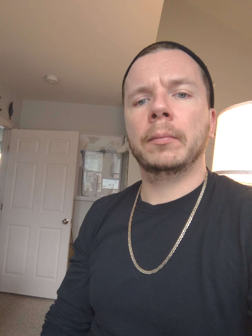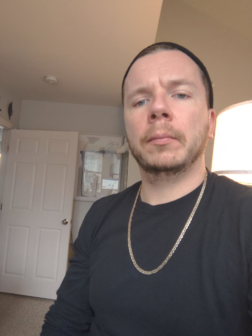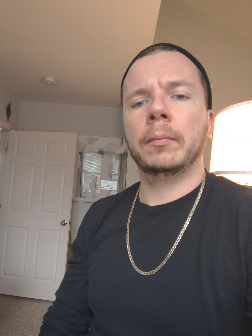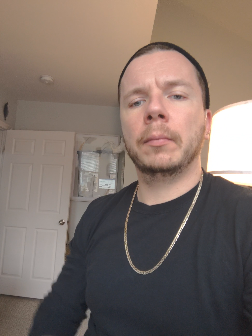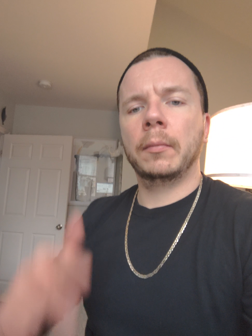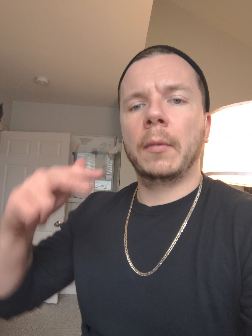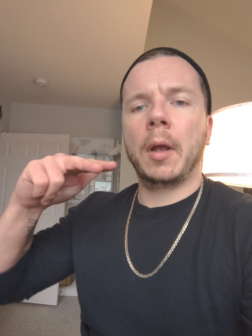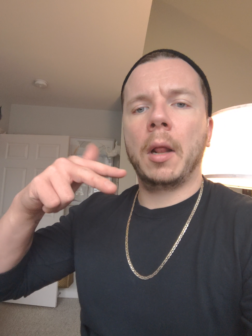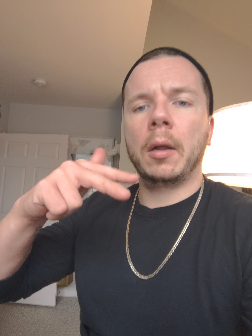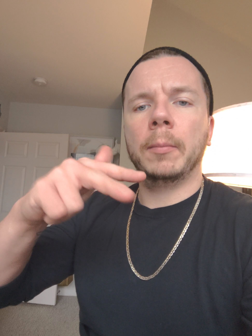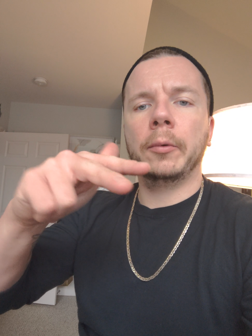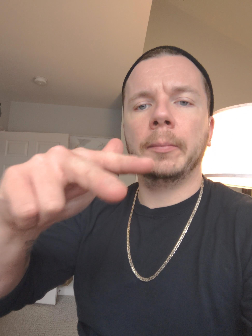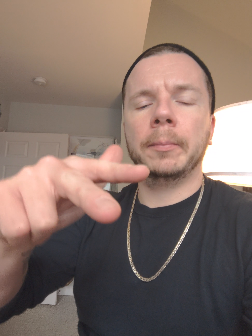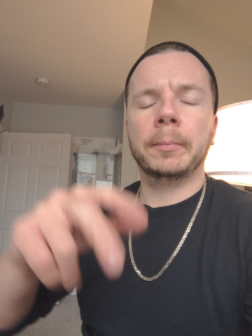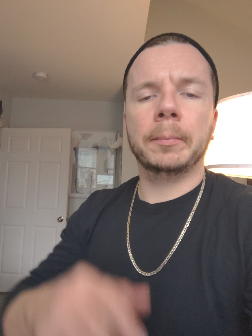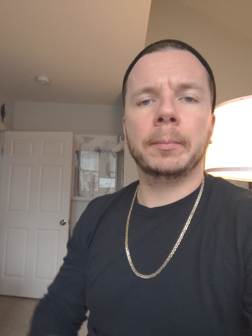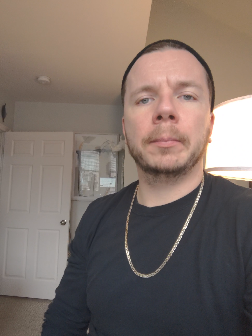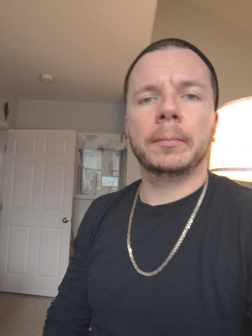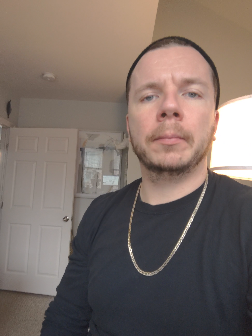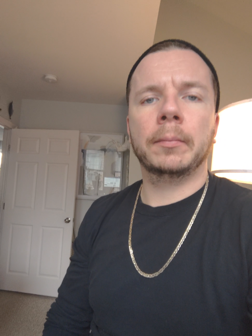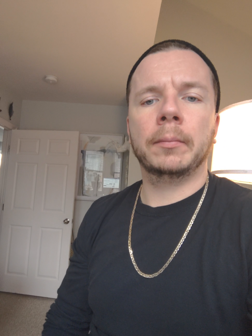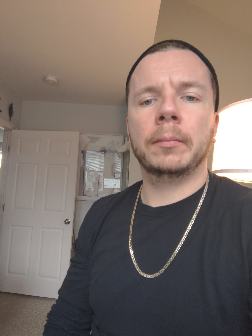helicopter